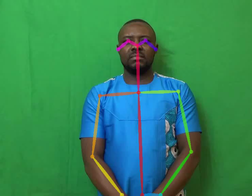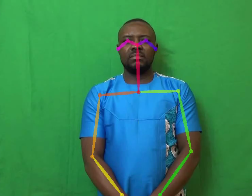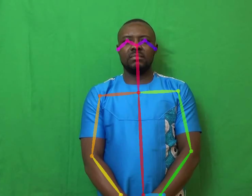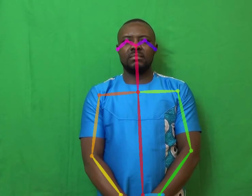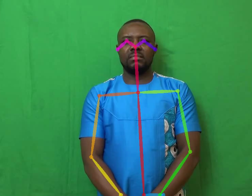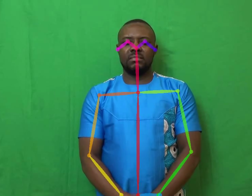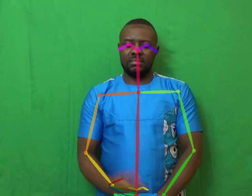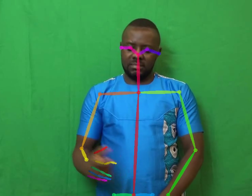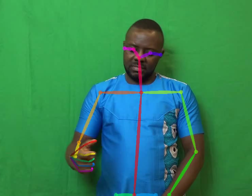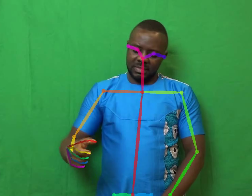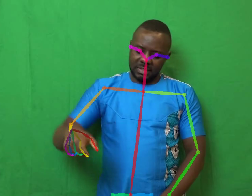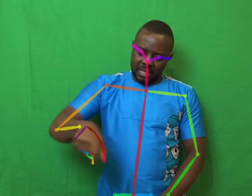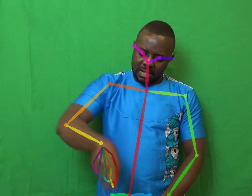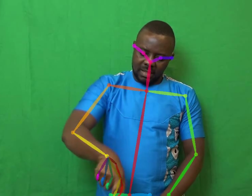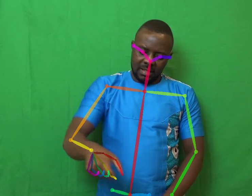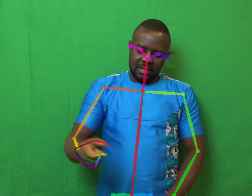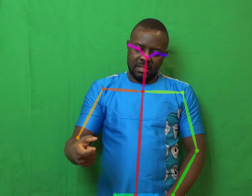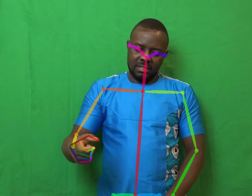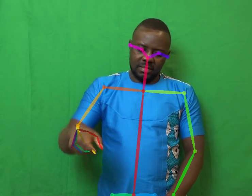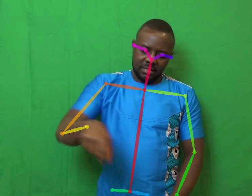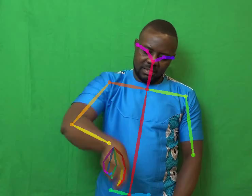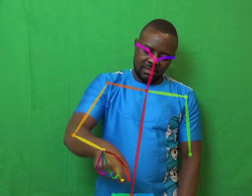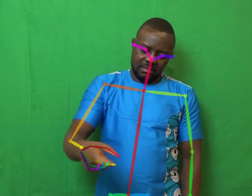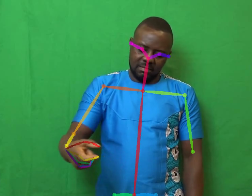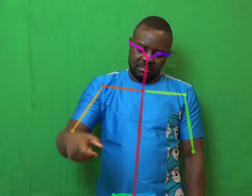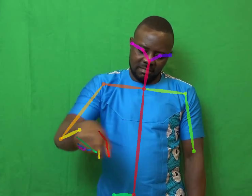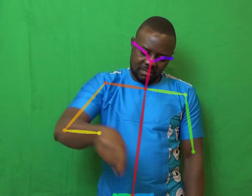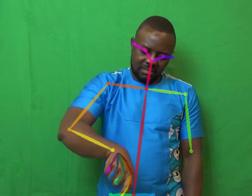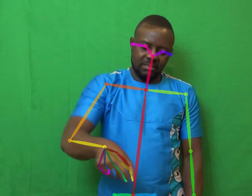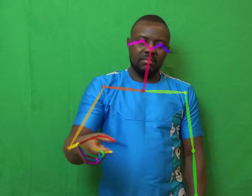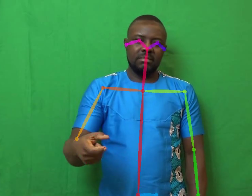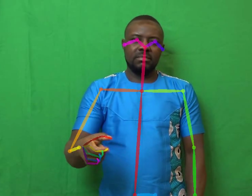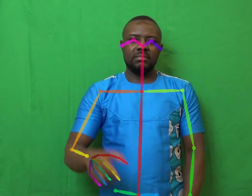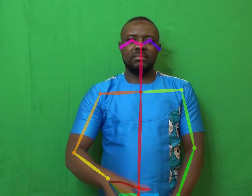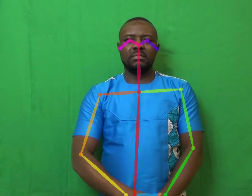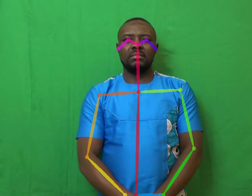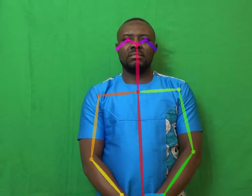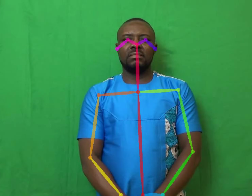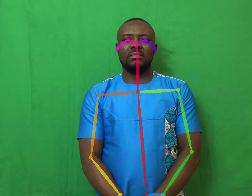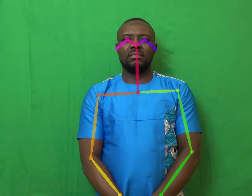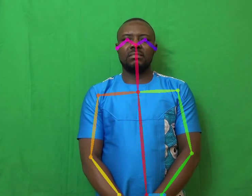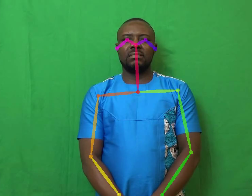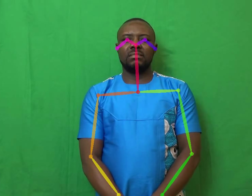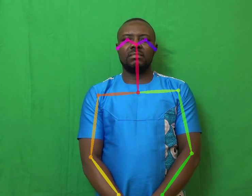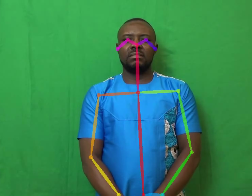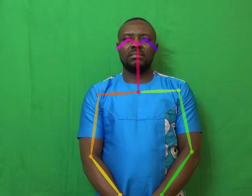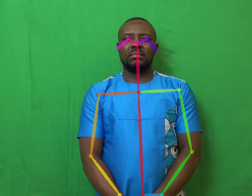libation